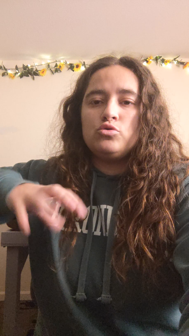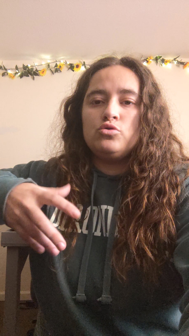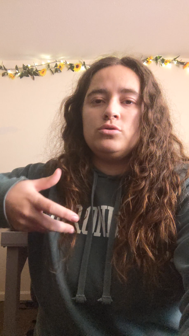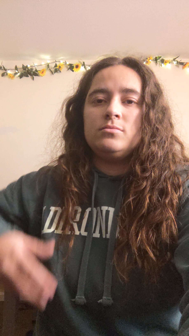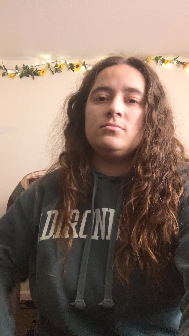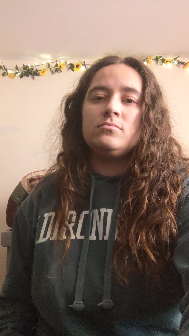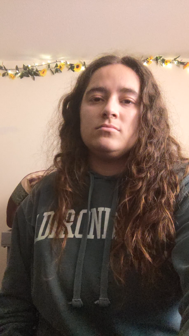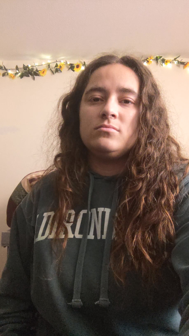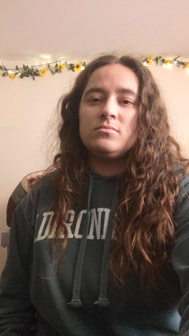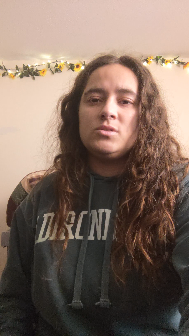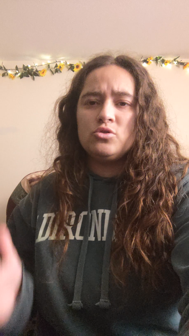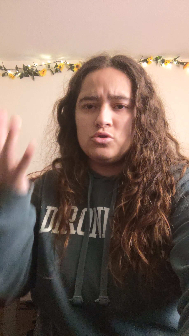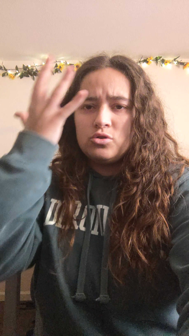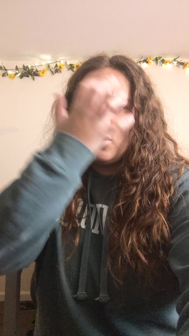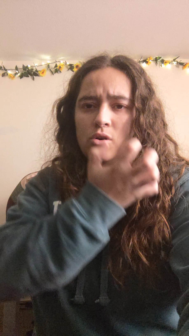dark